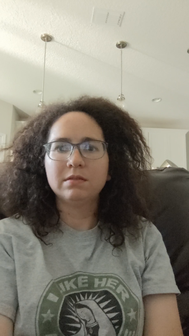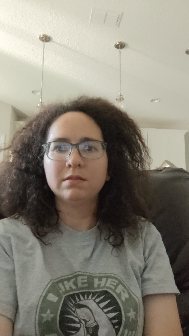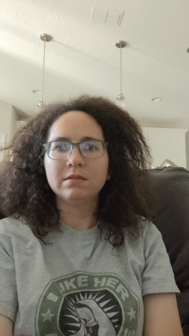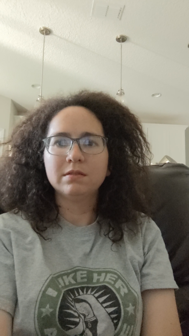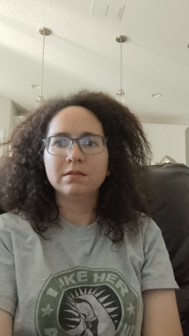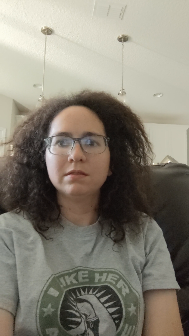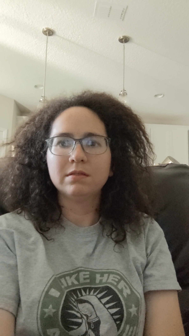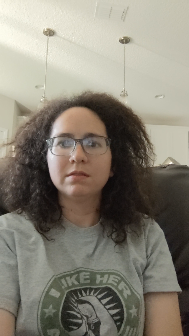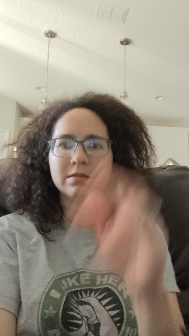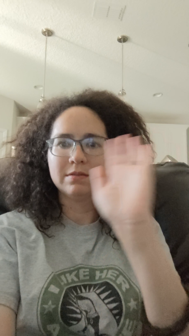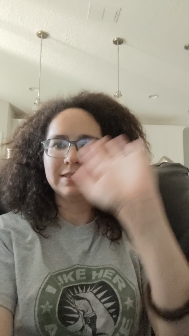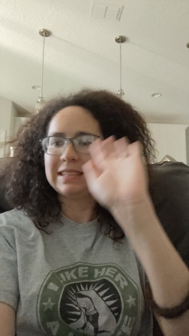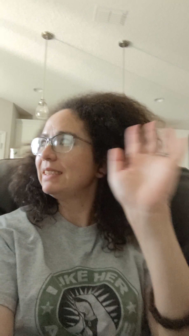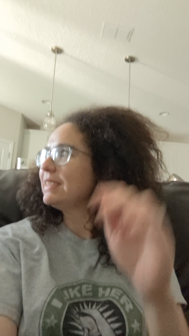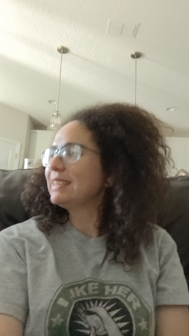hi